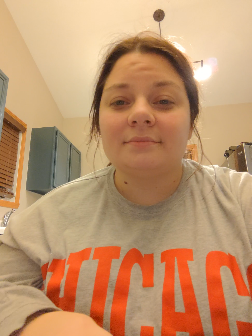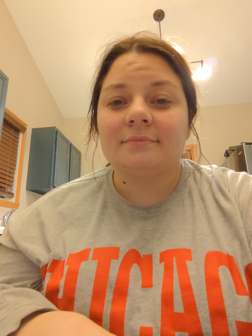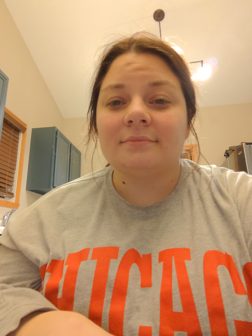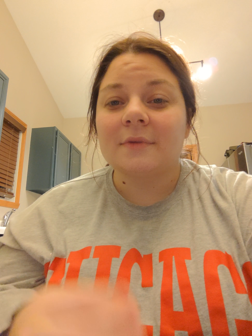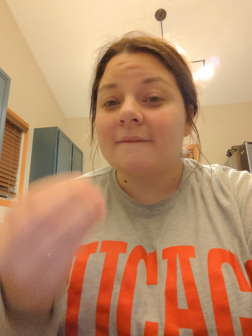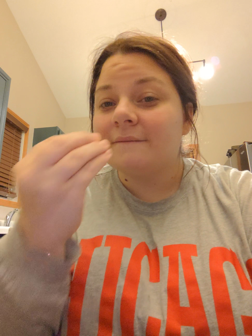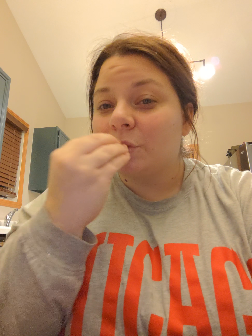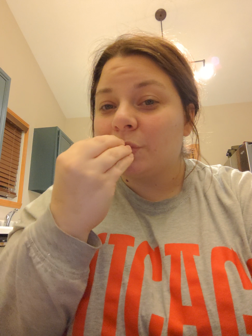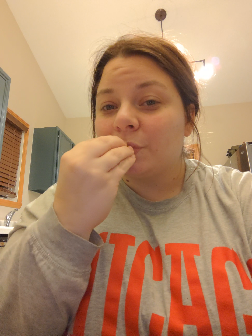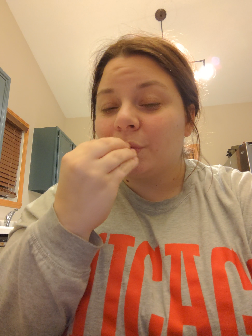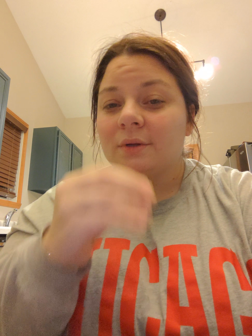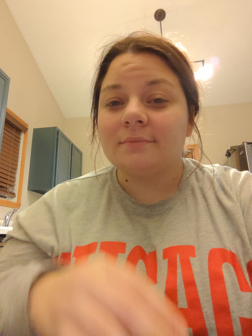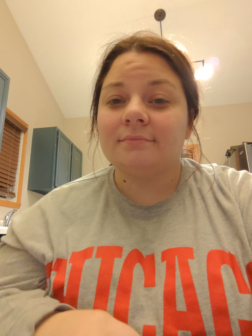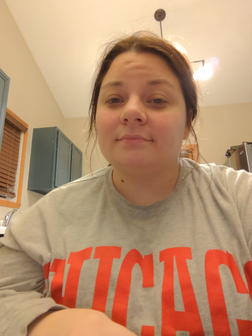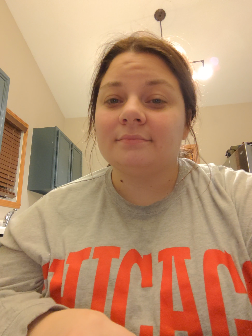food